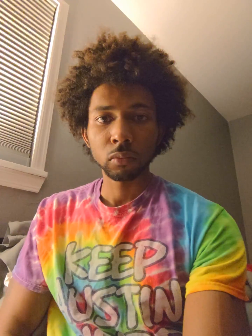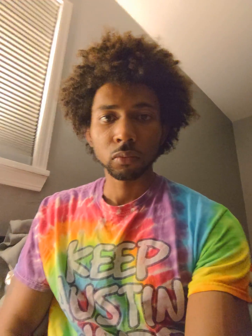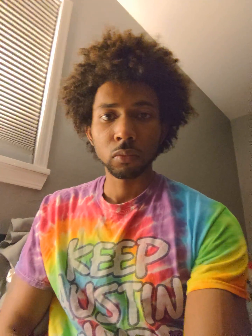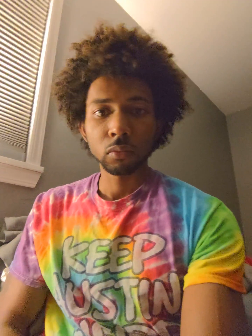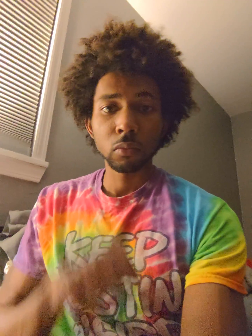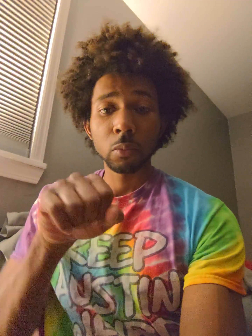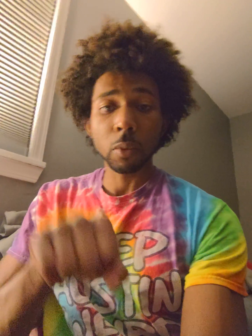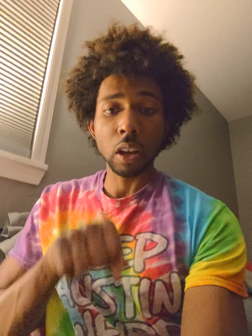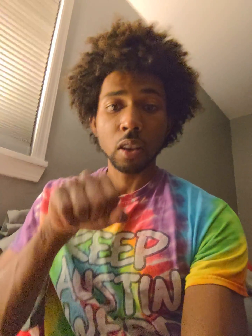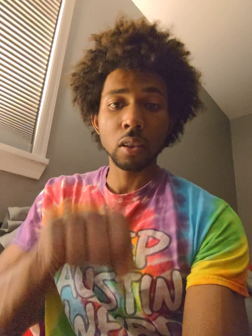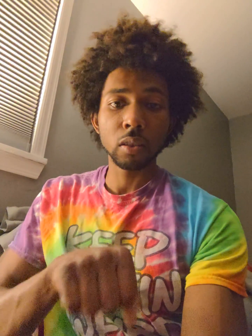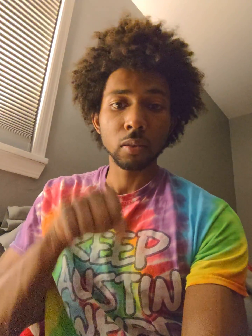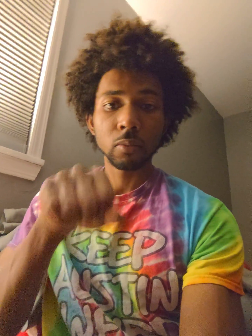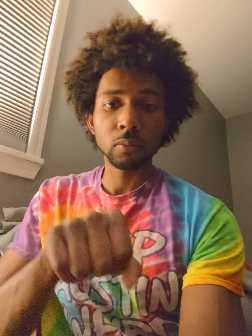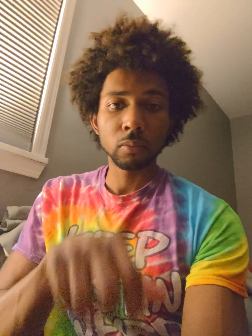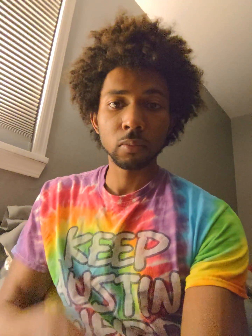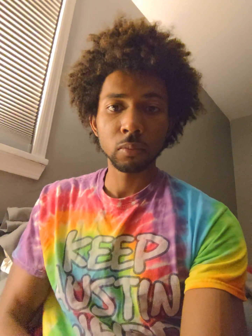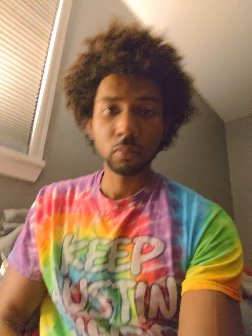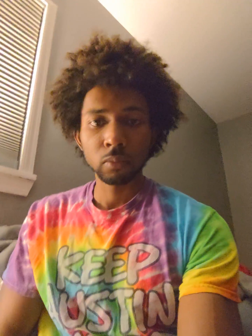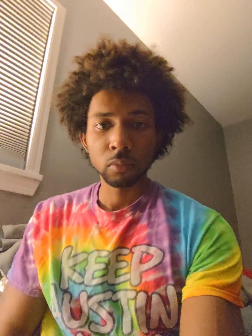bicycle